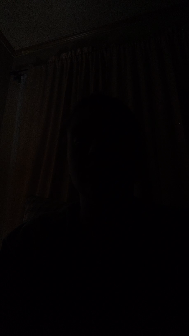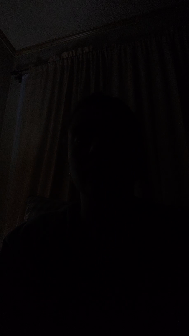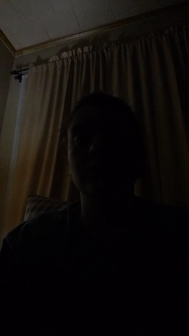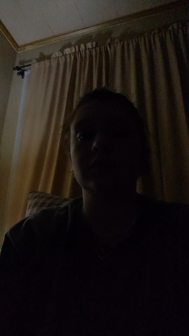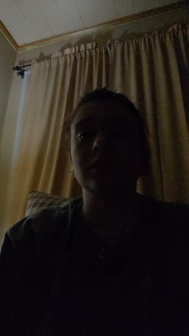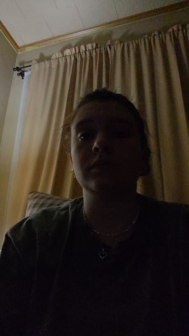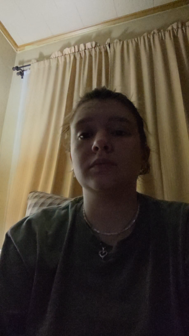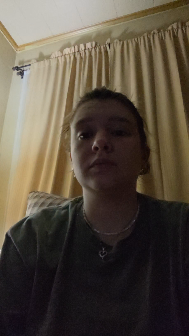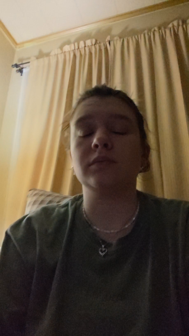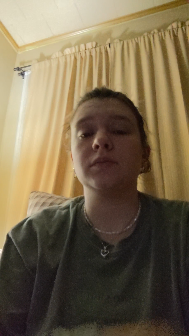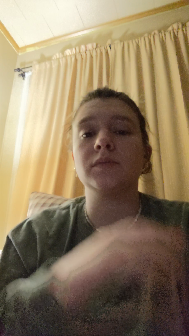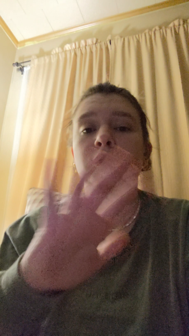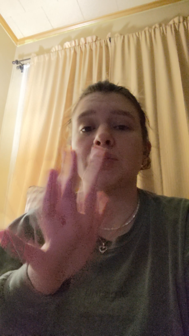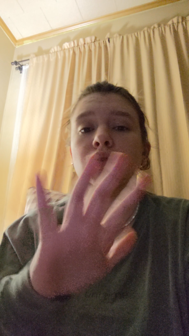cheese